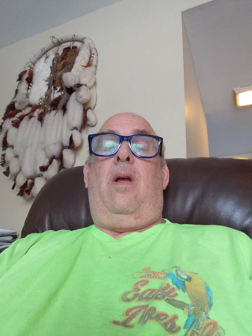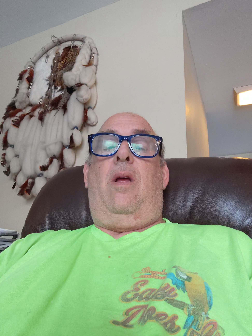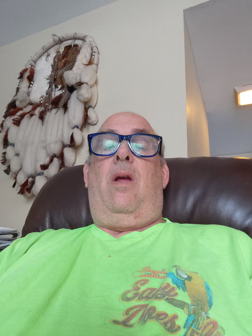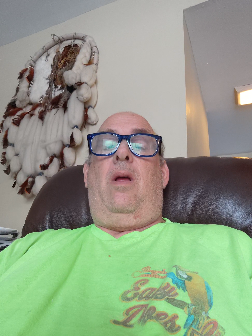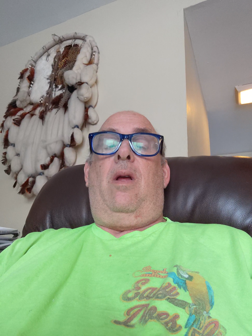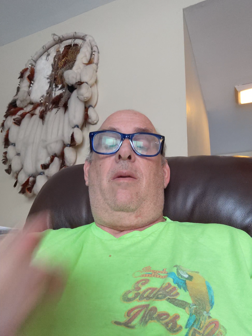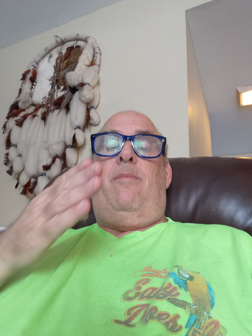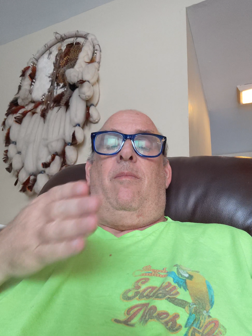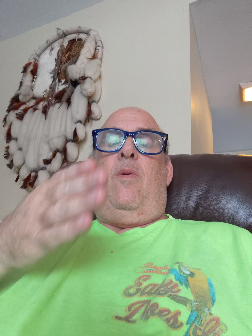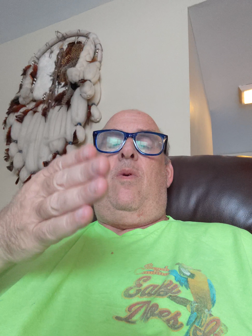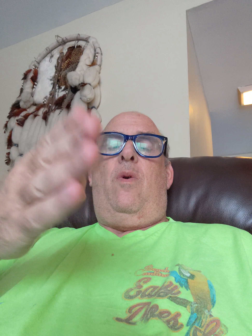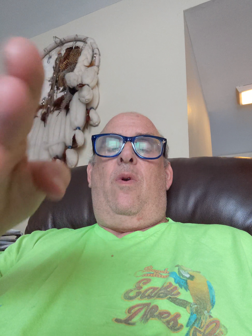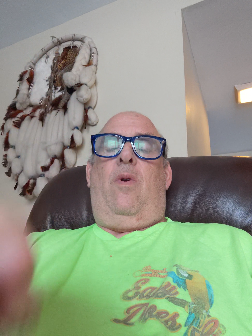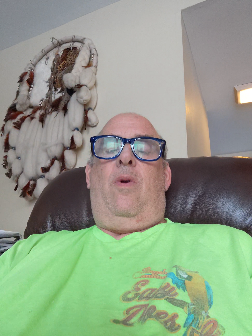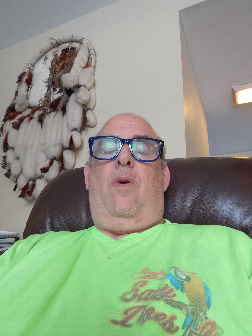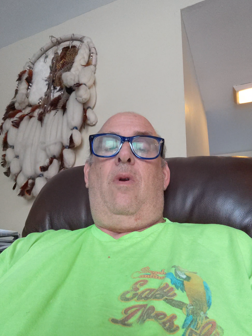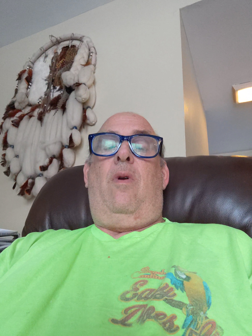boat